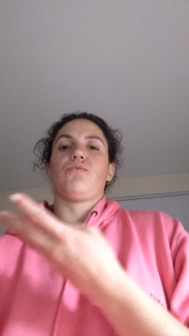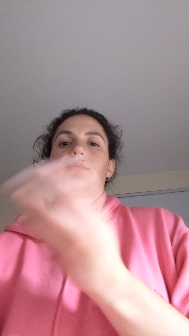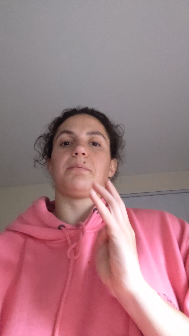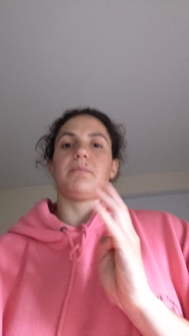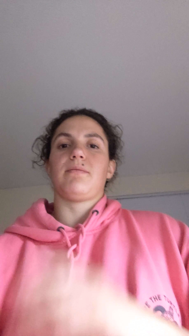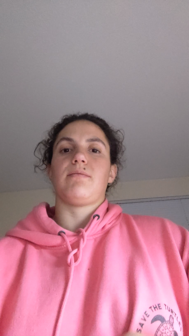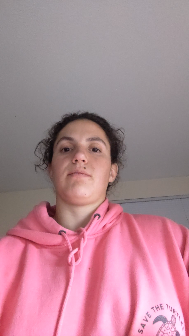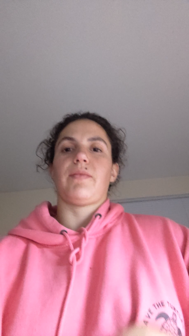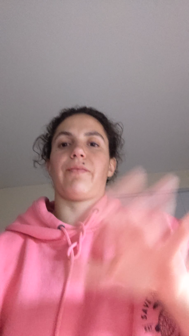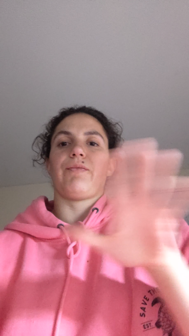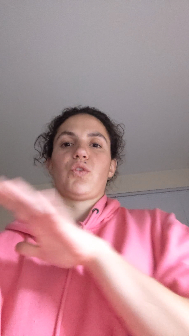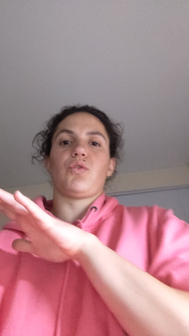full